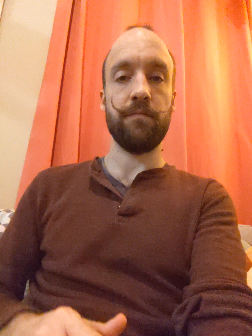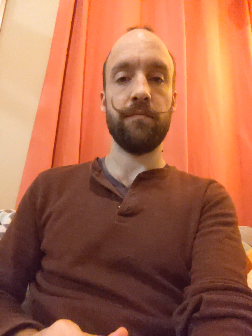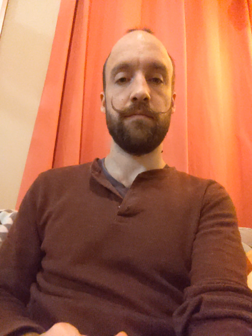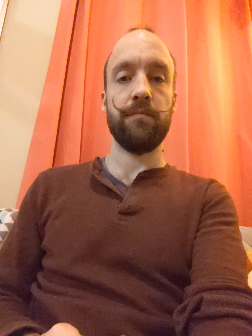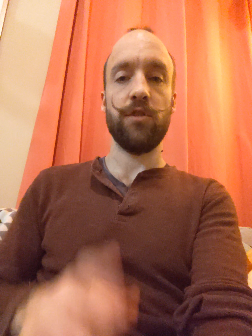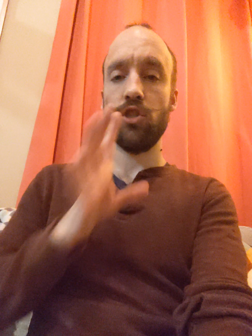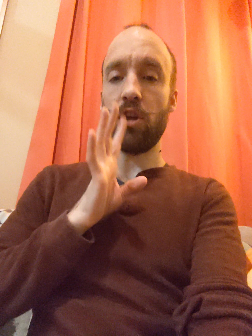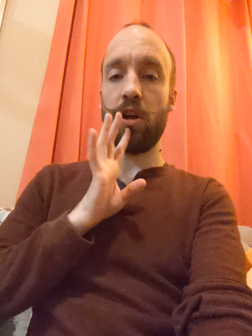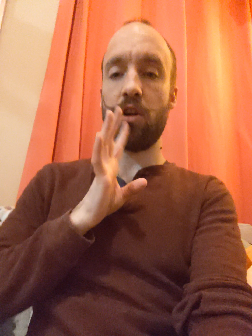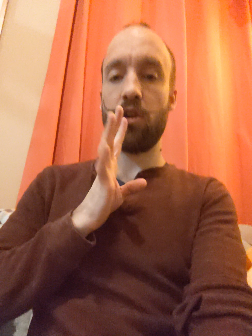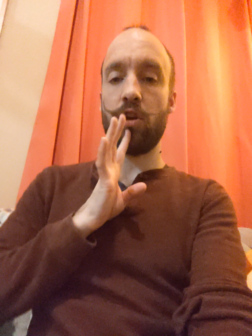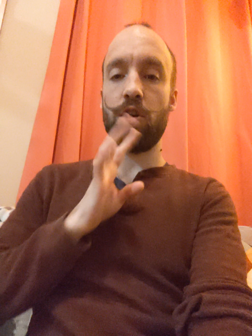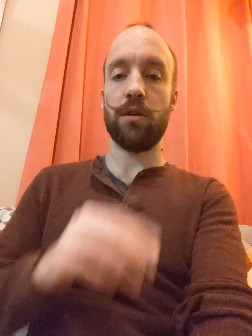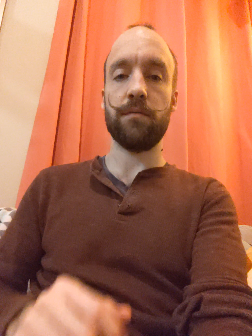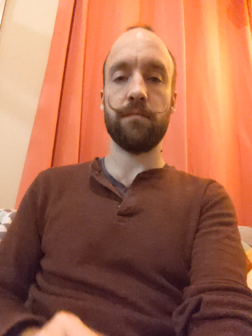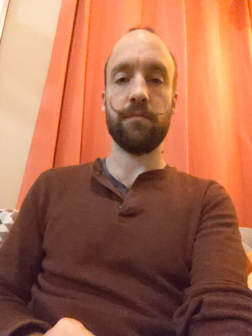talk